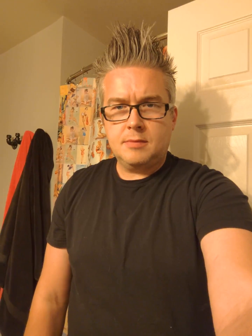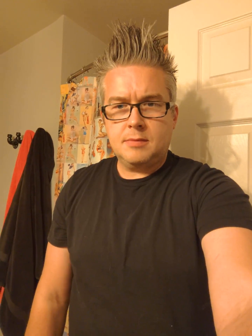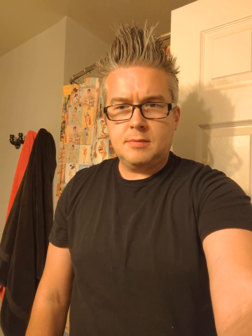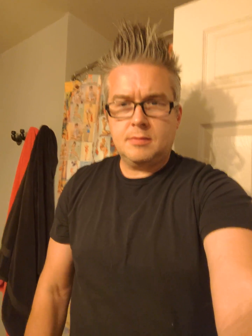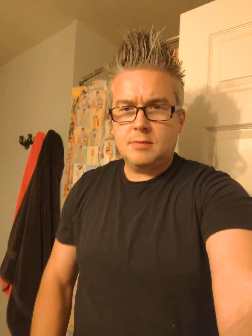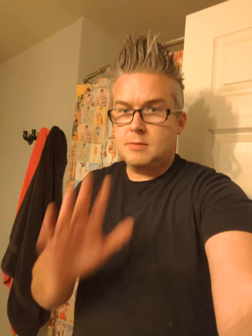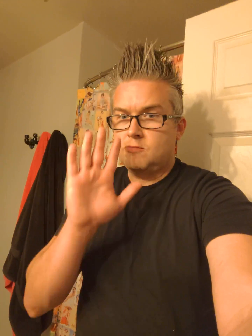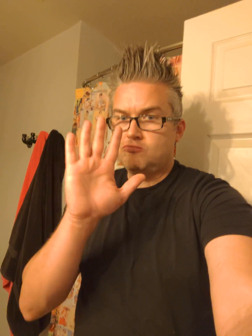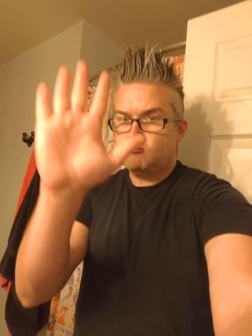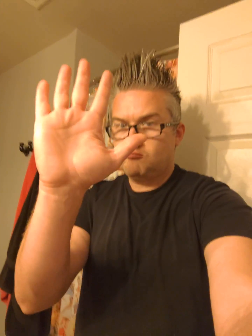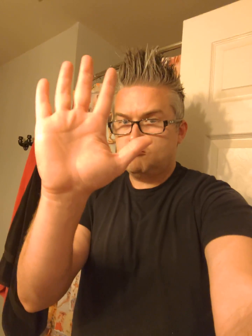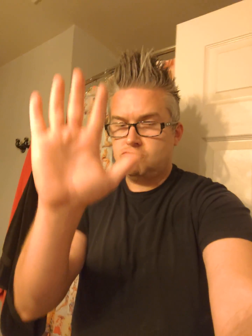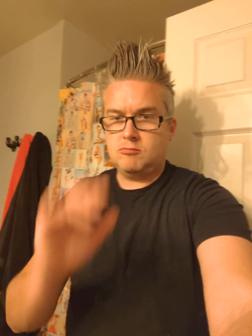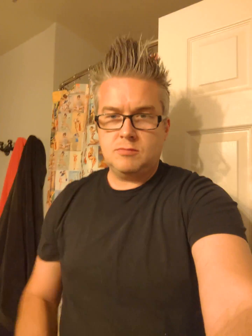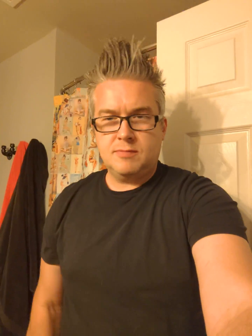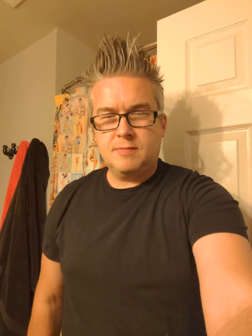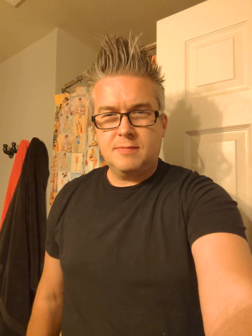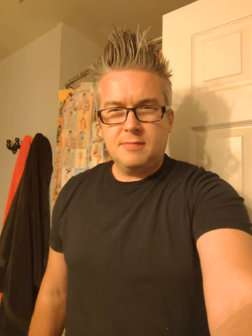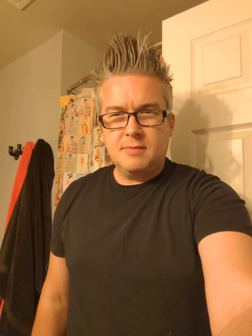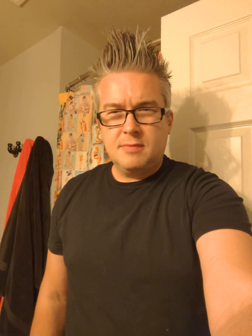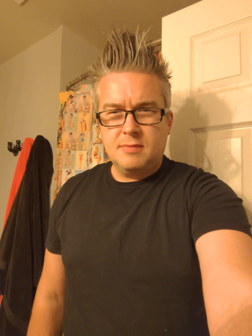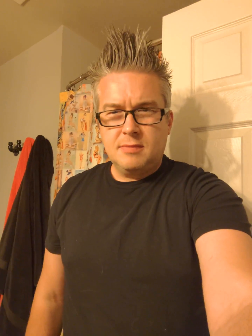give me five